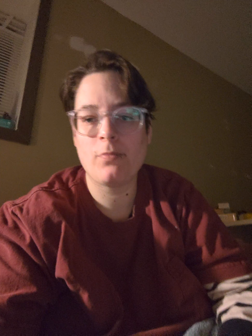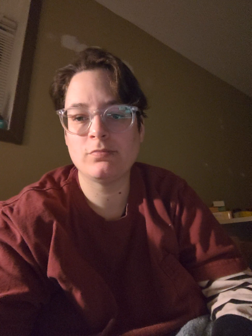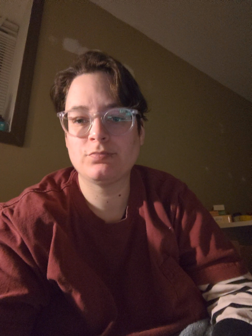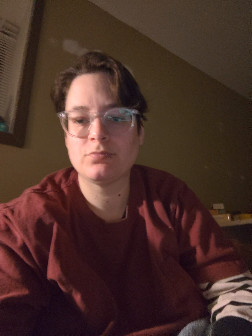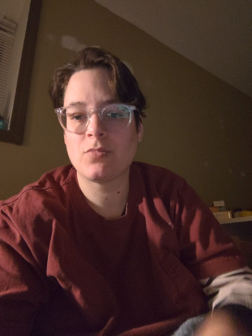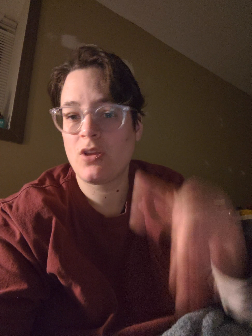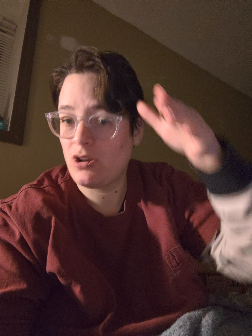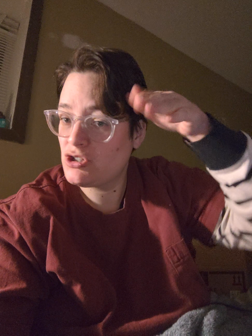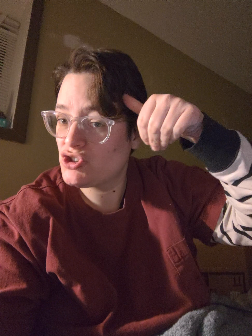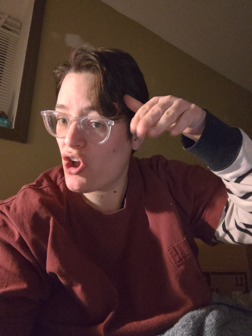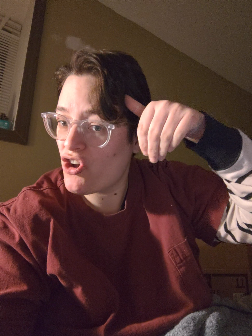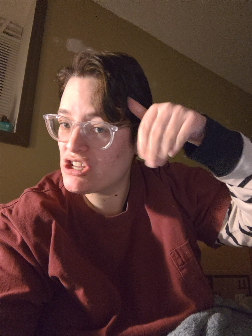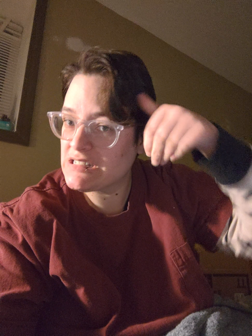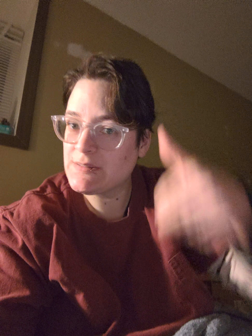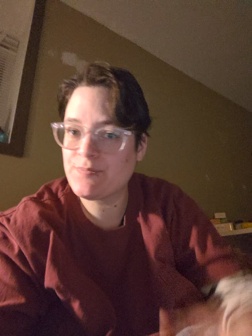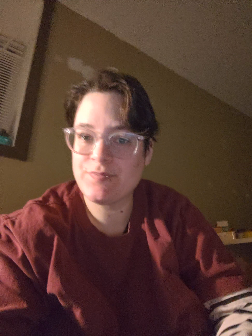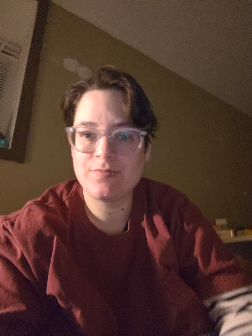donkey